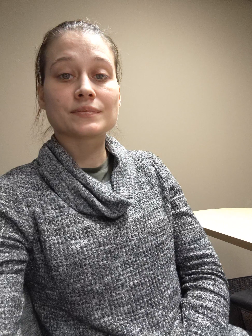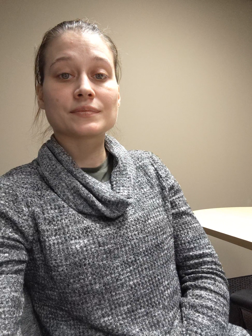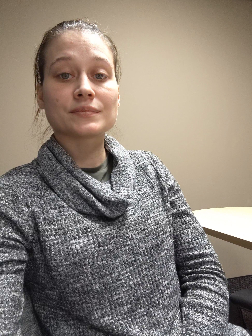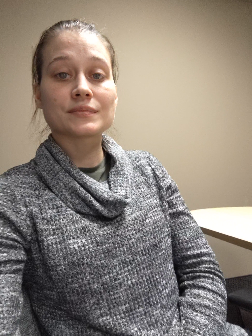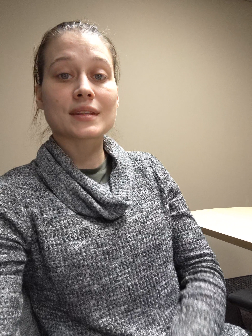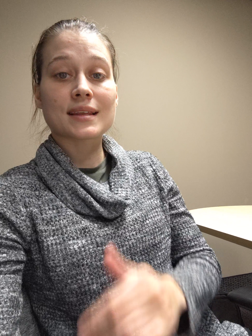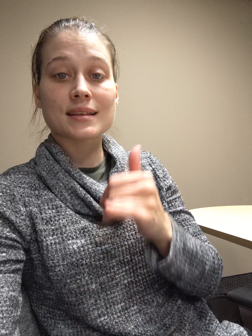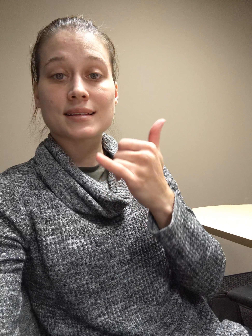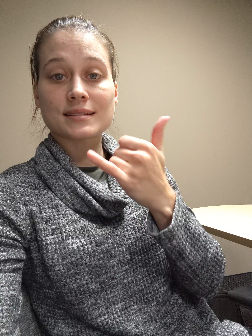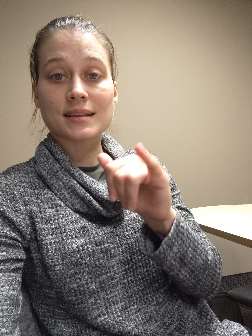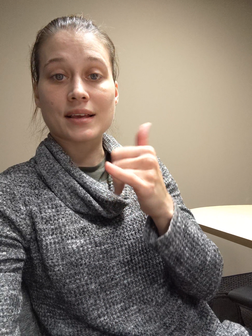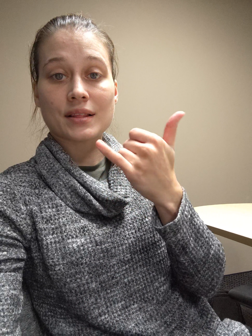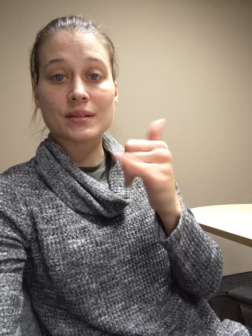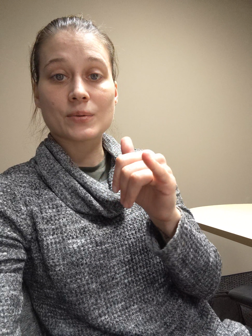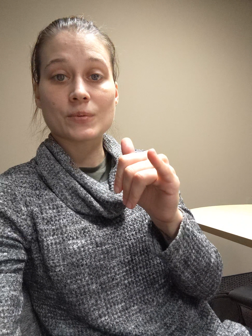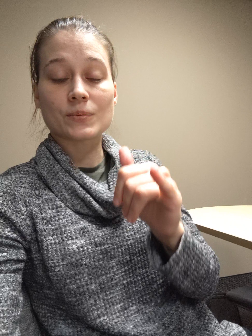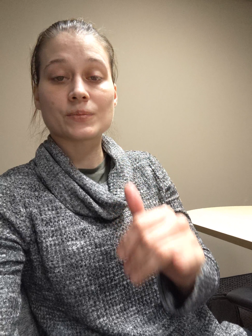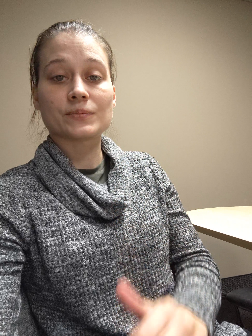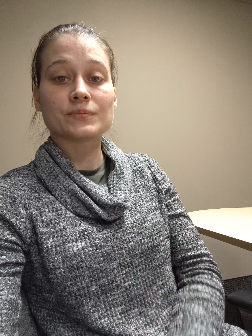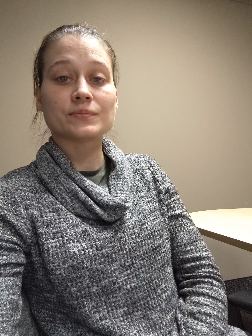yellow